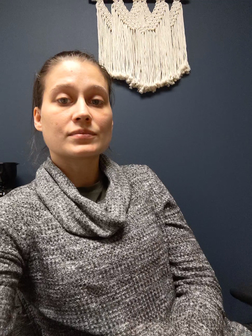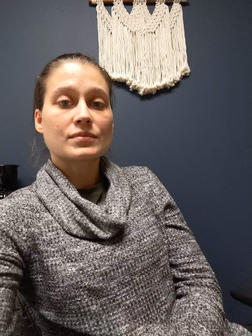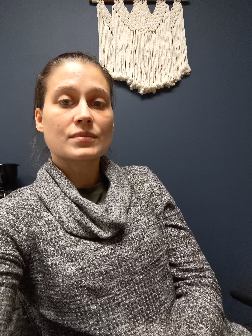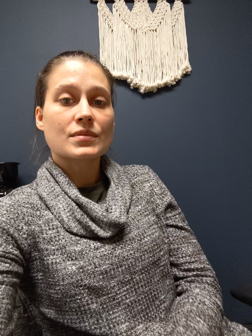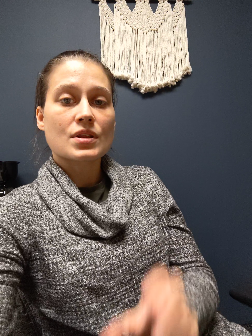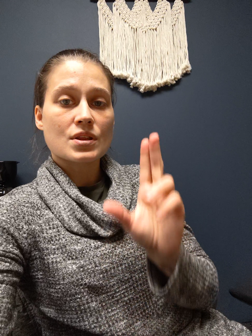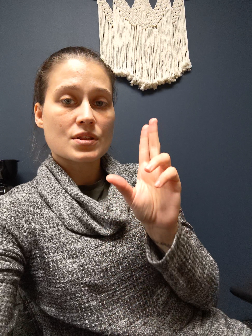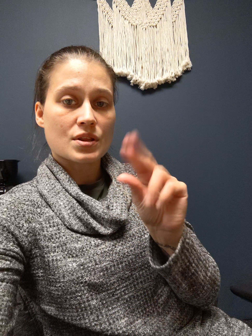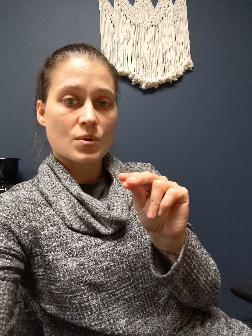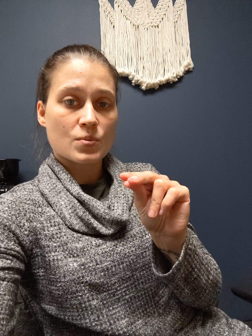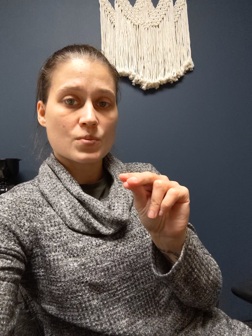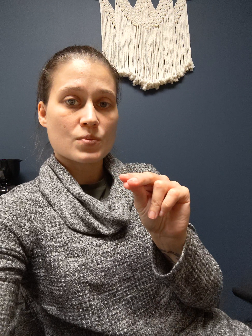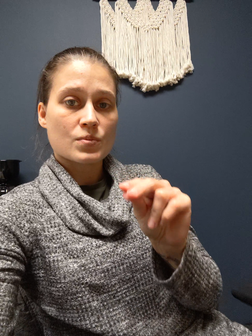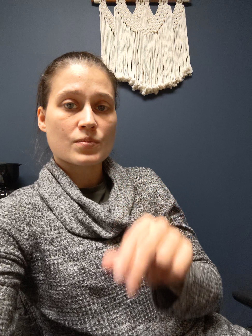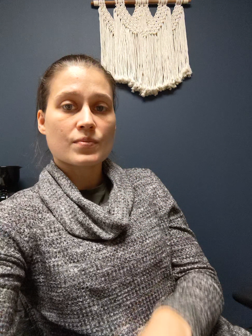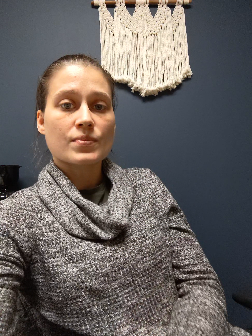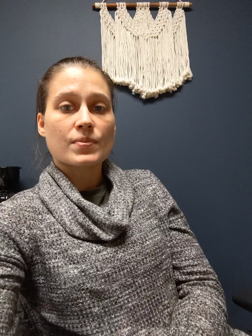no